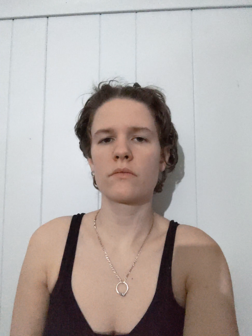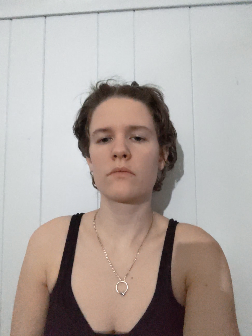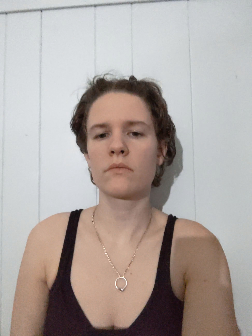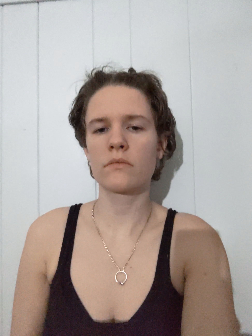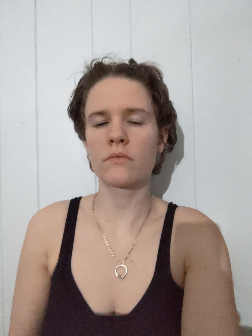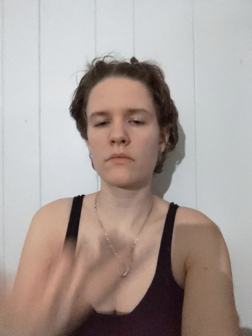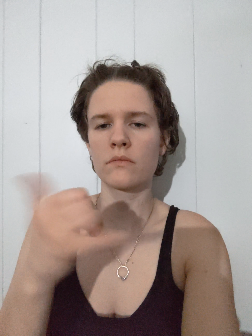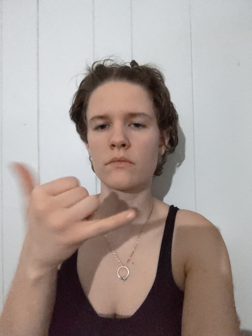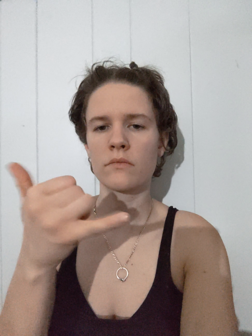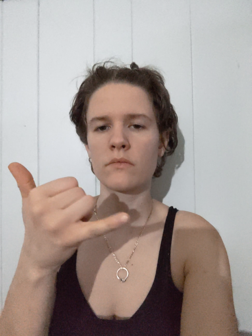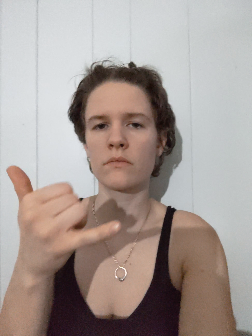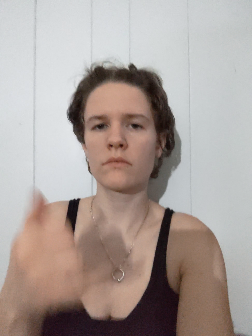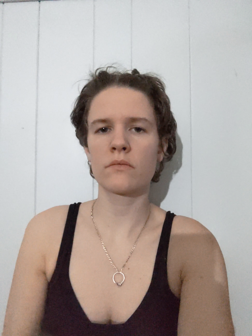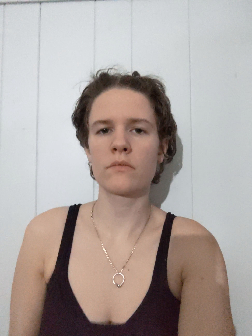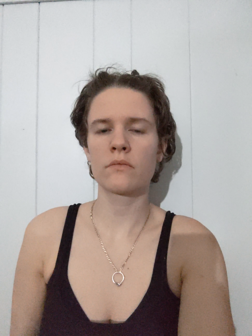yellow